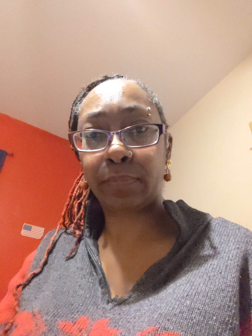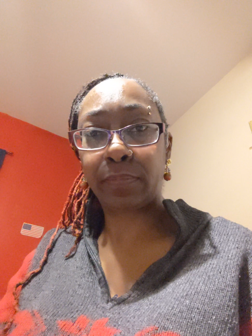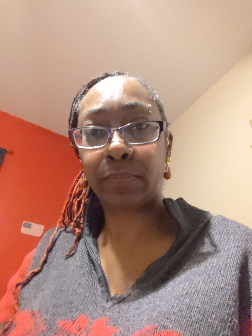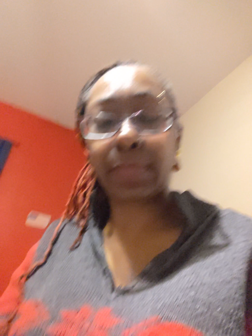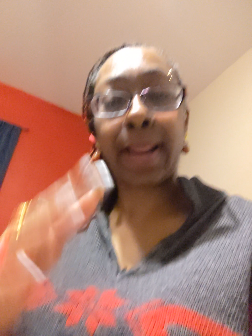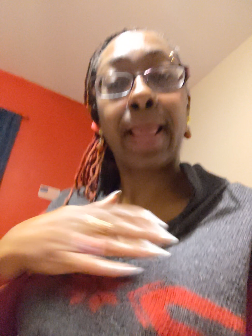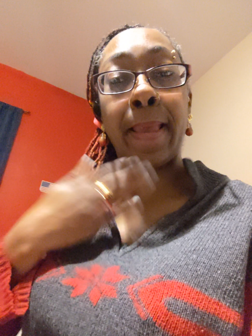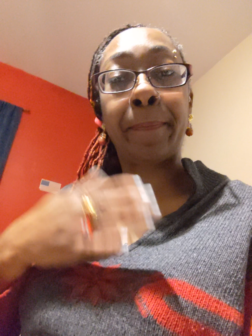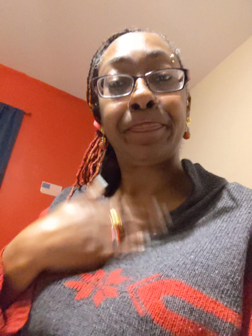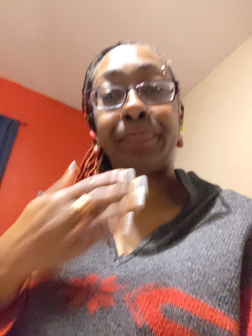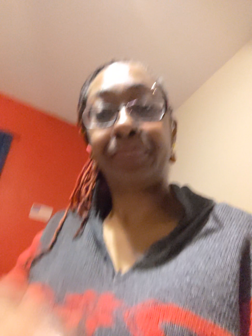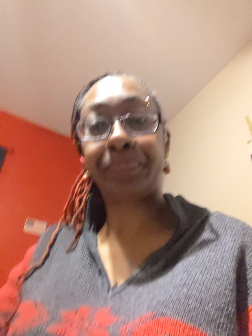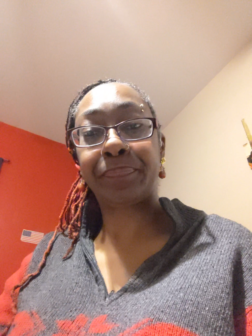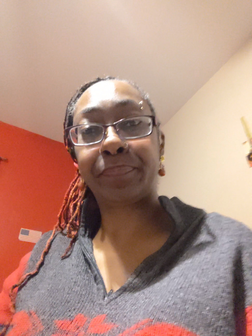happy